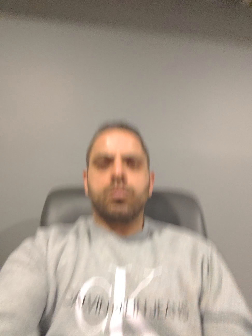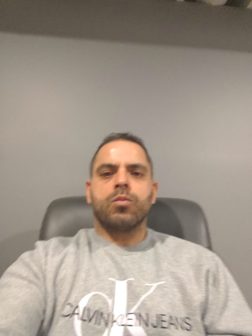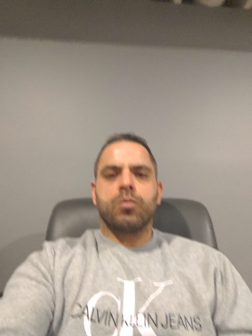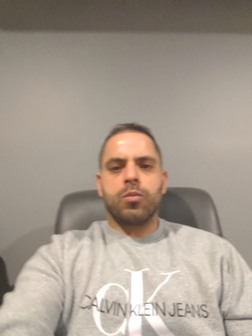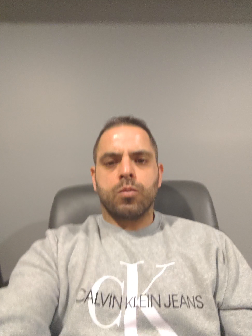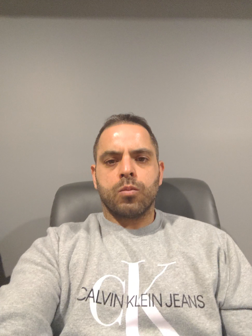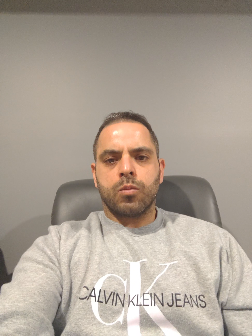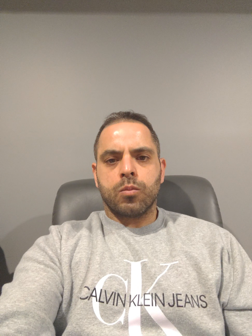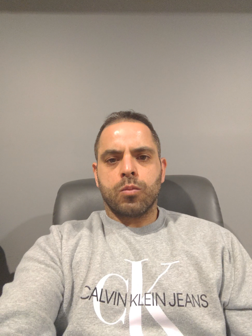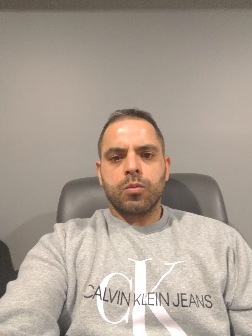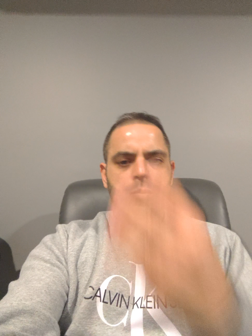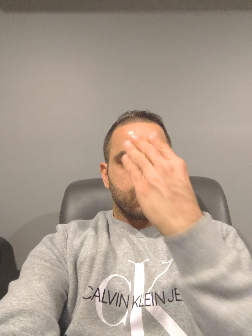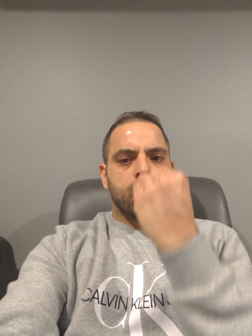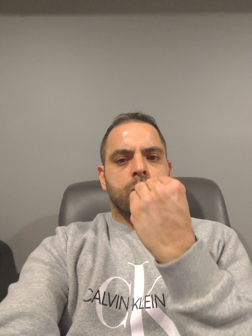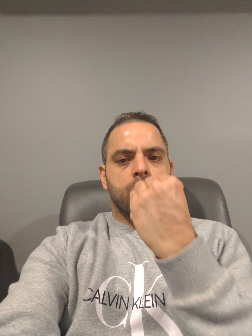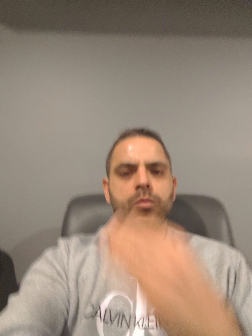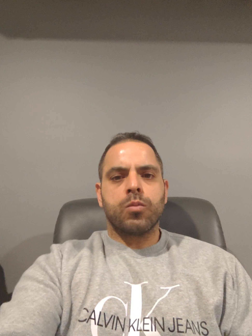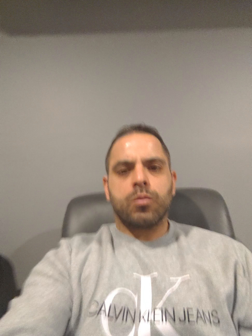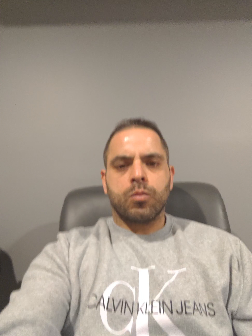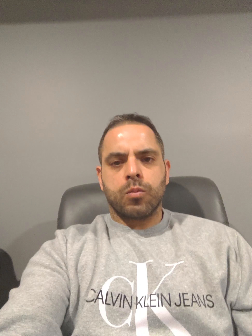sleepy